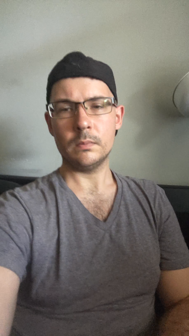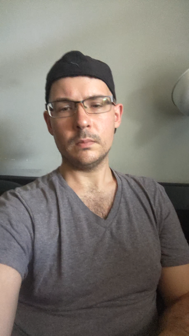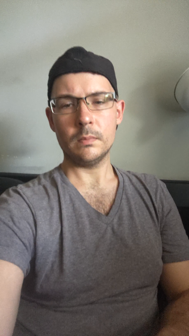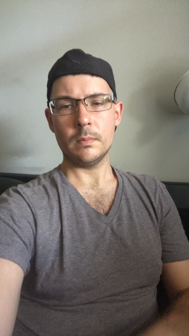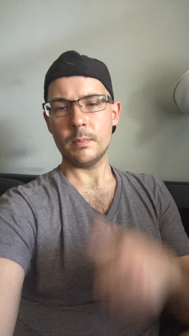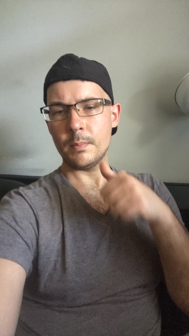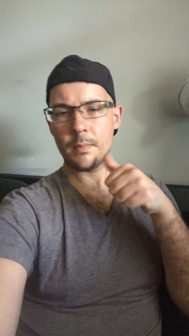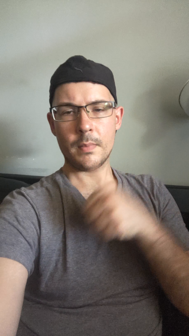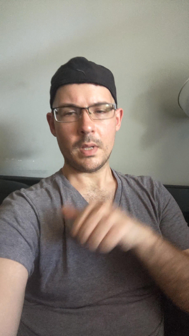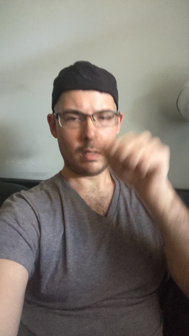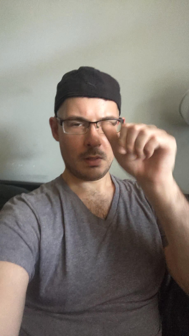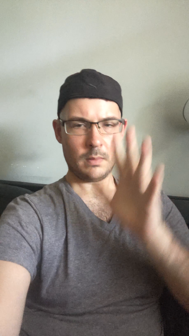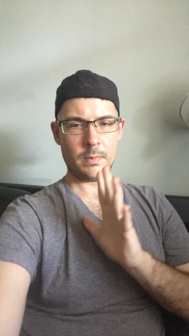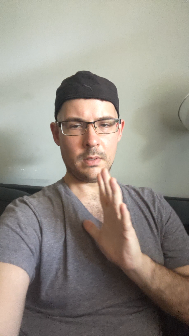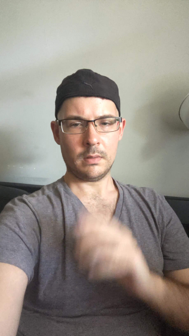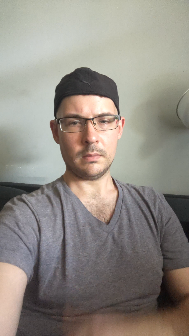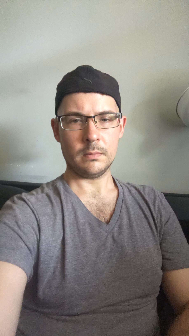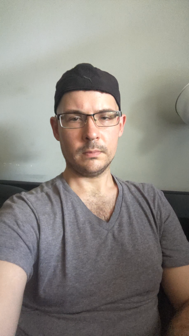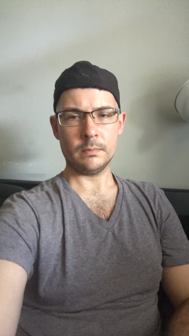mailman